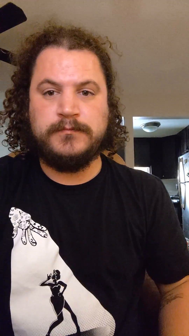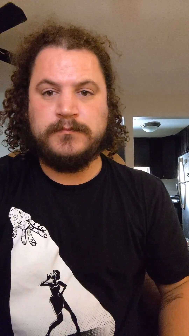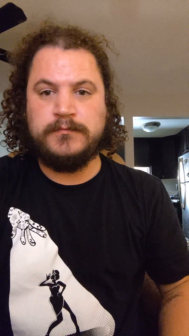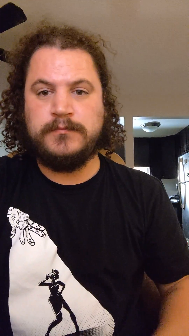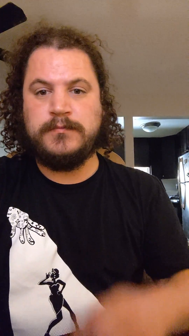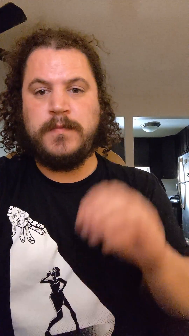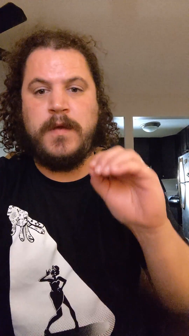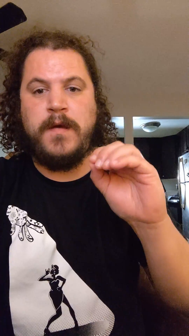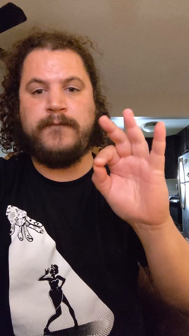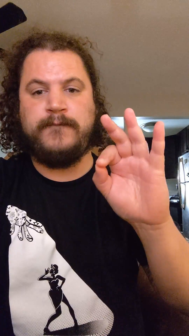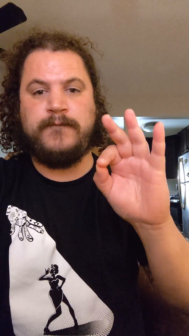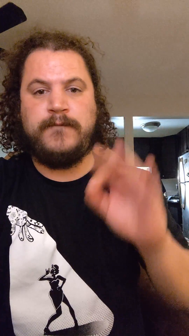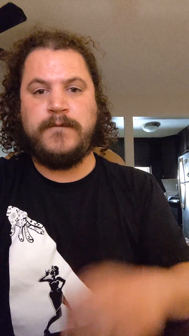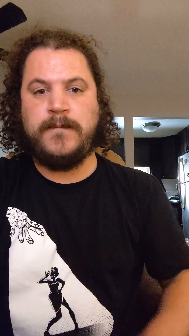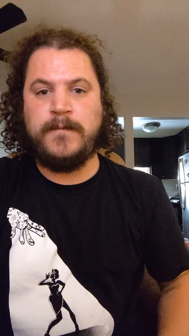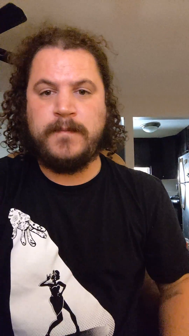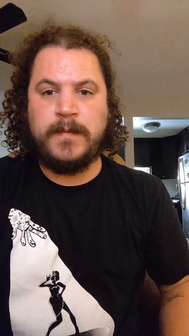of